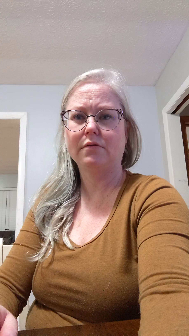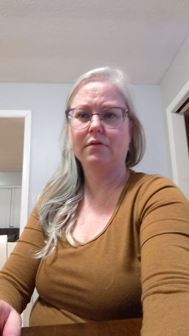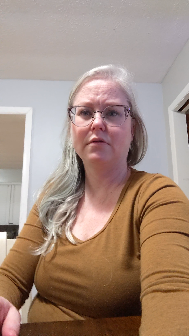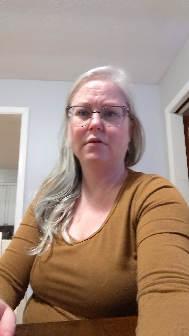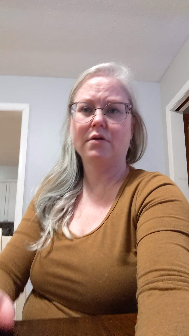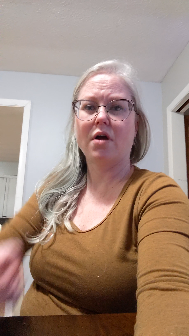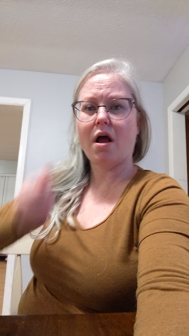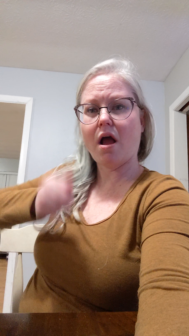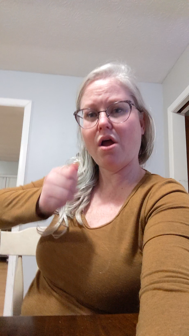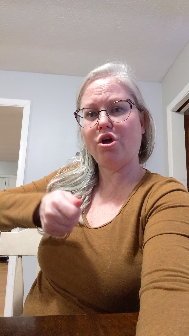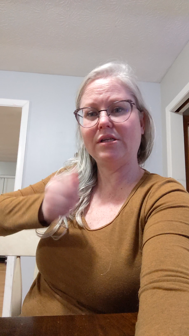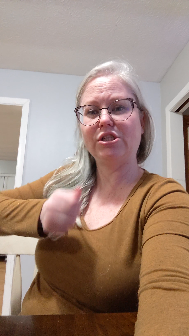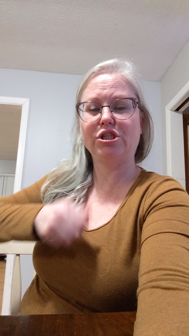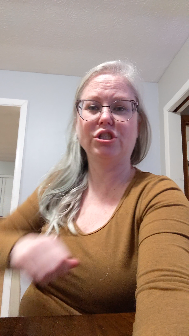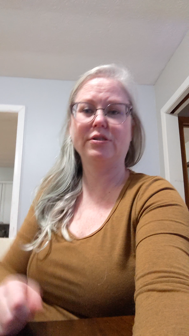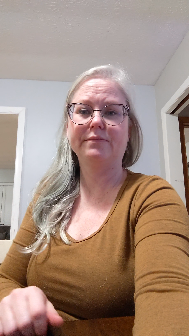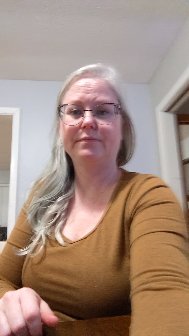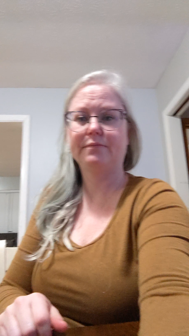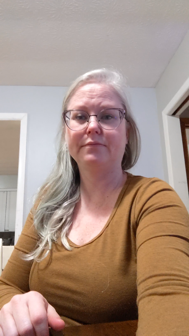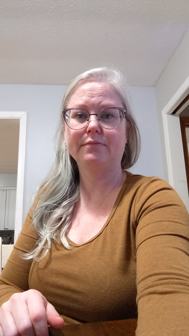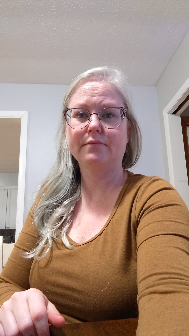cart